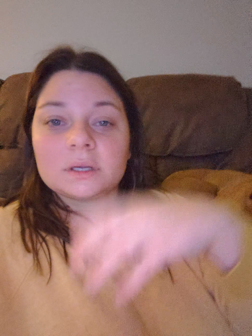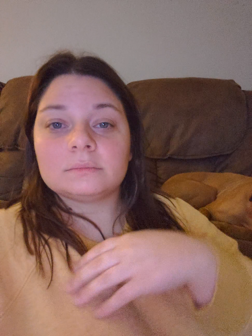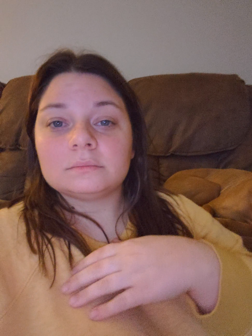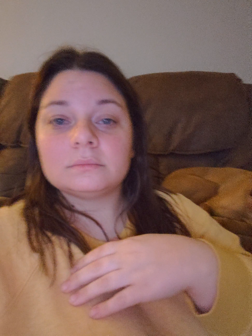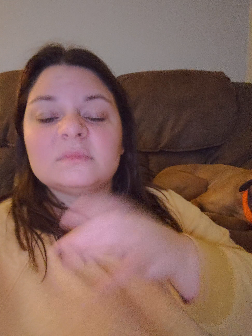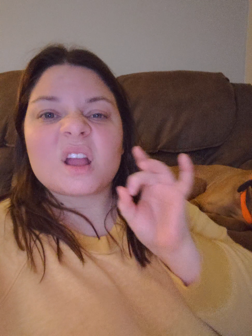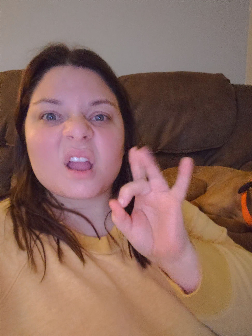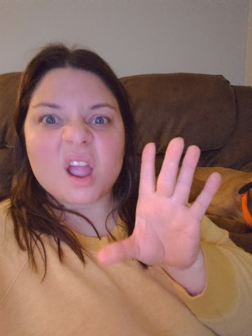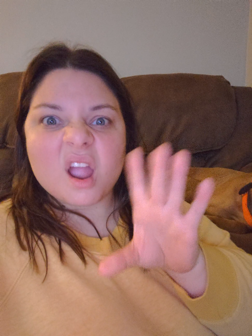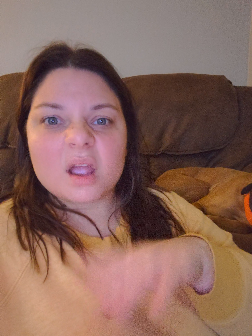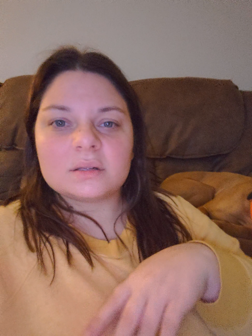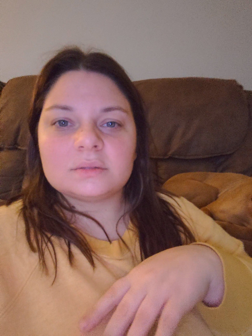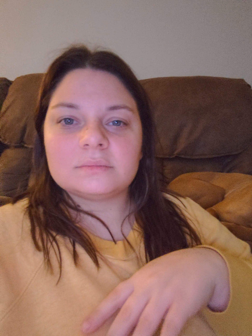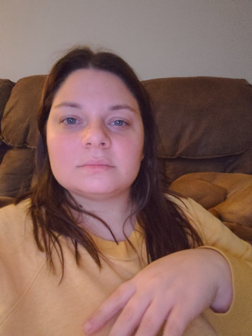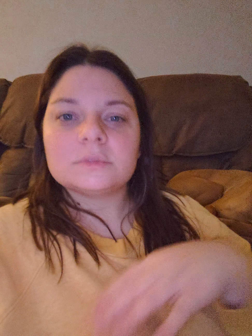hate